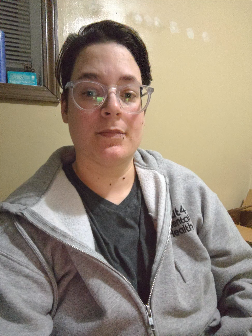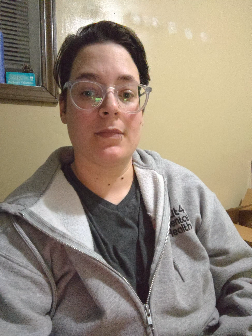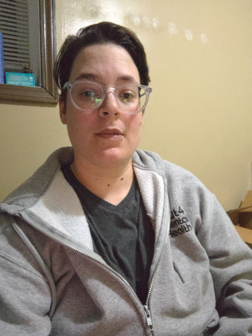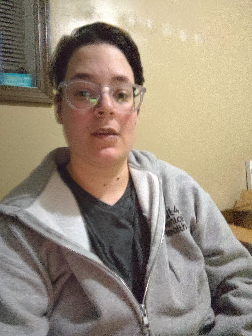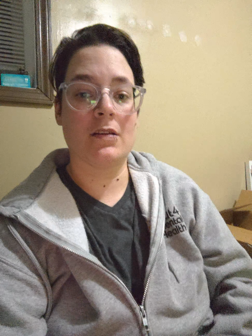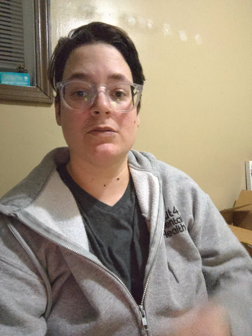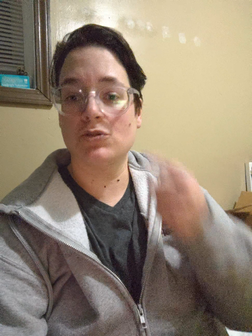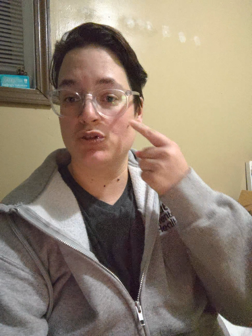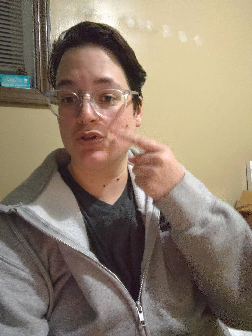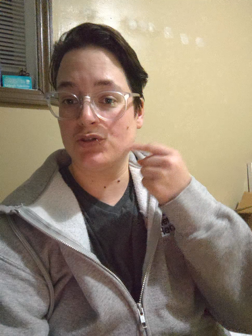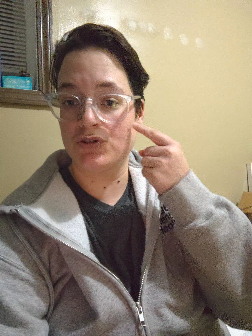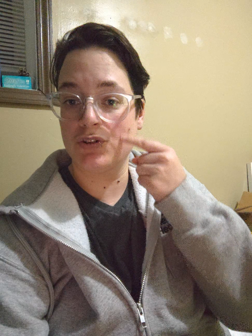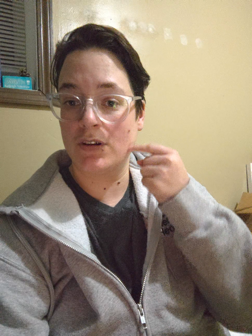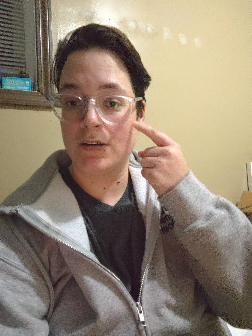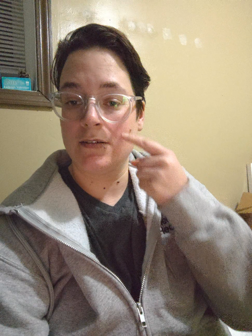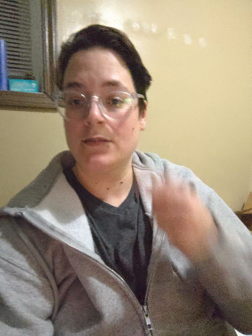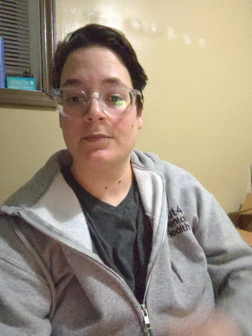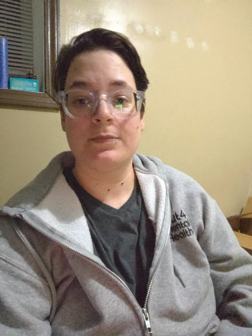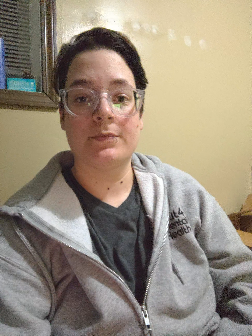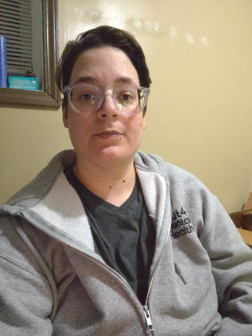cheek